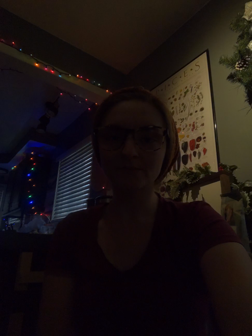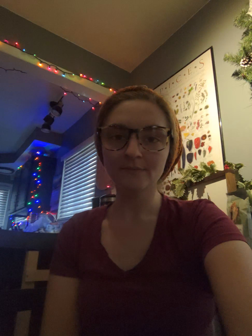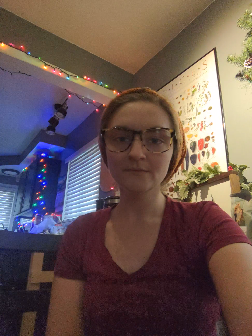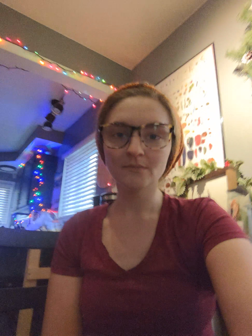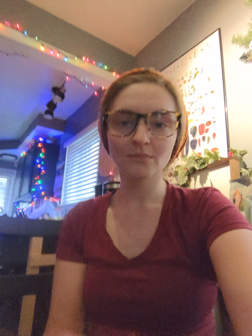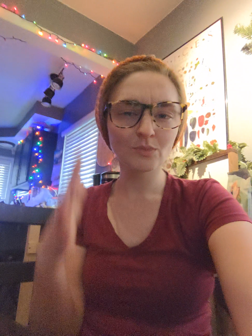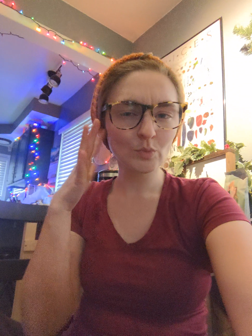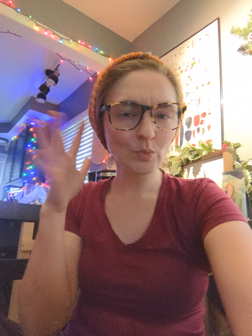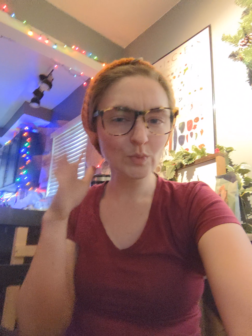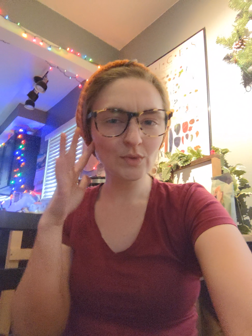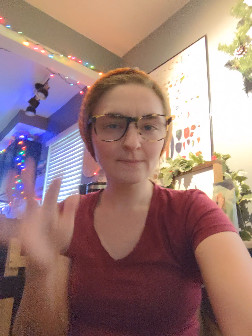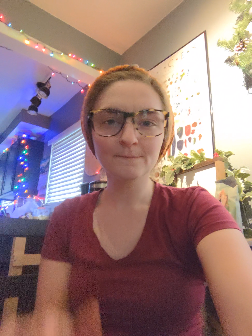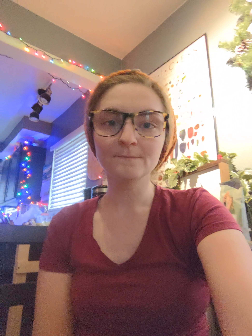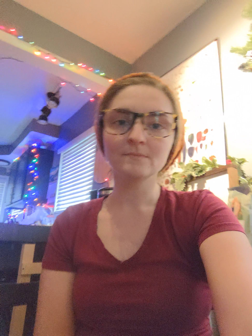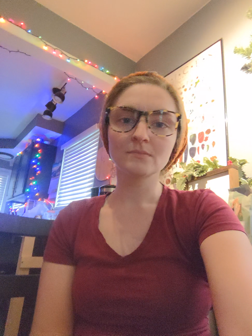noisy